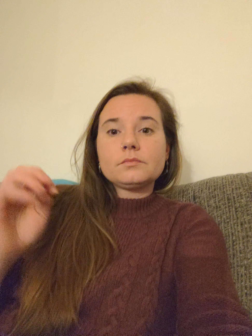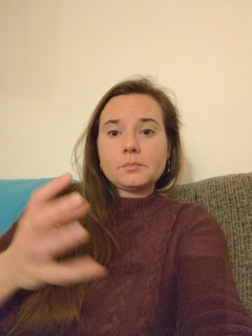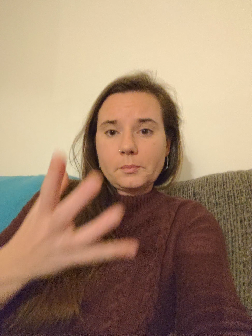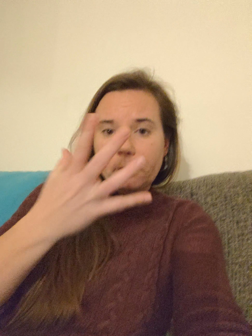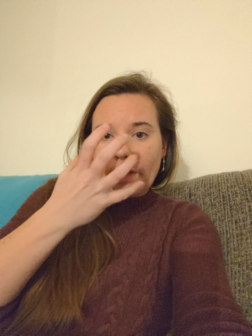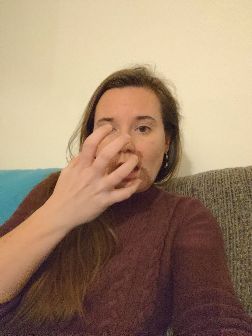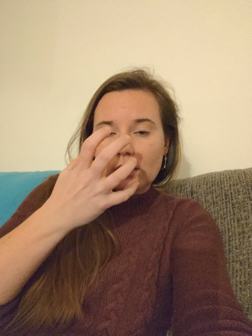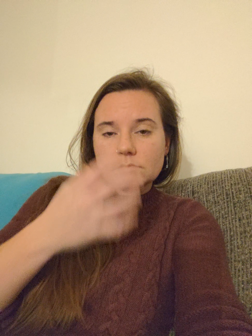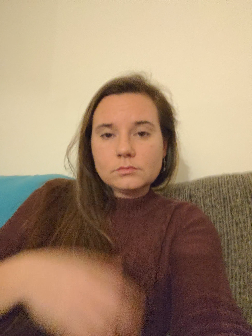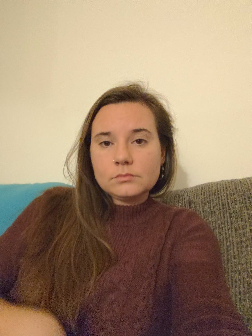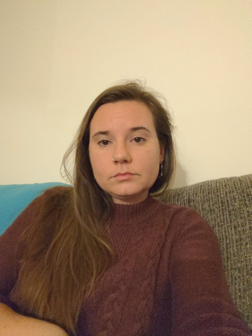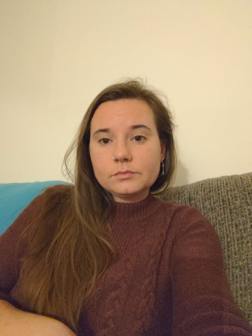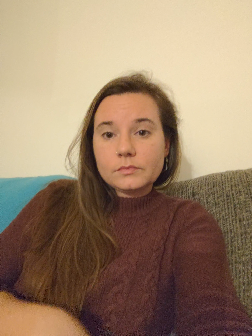mad